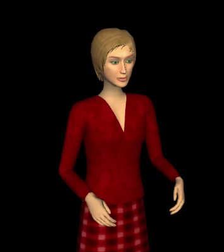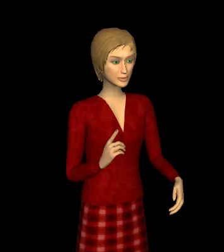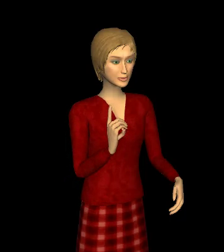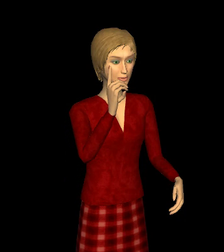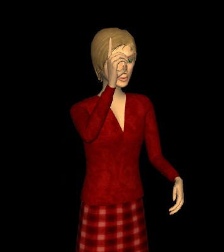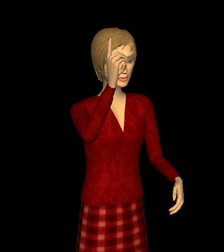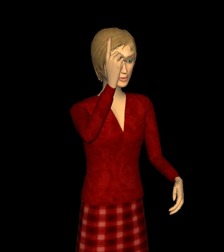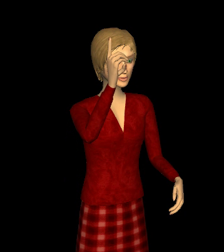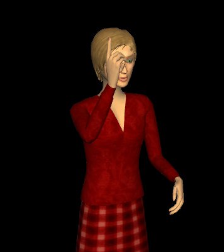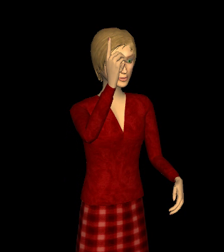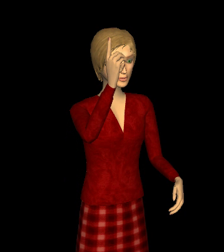الله